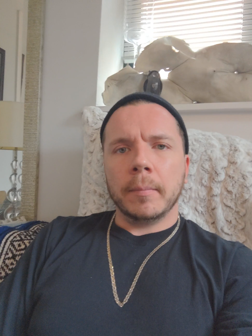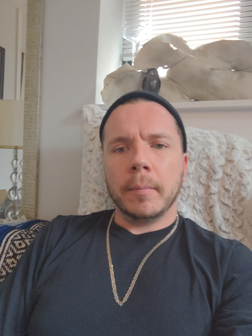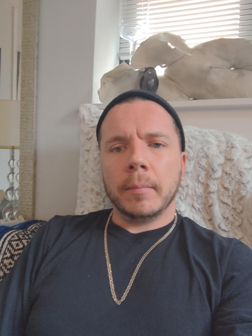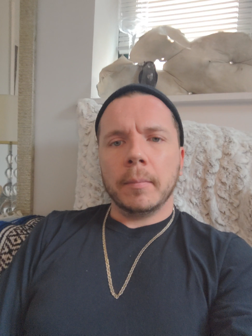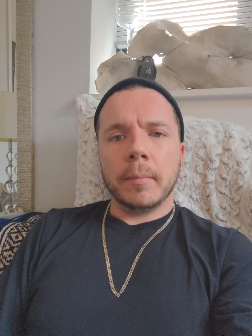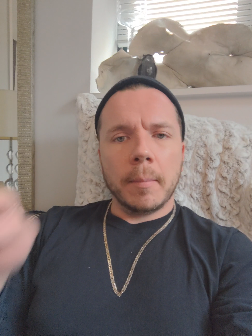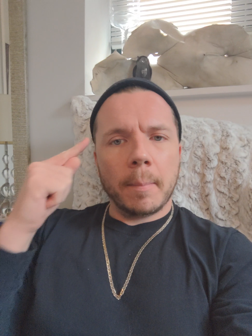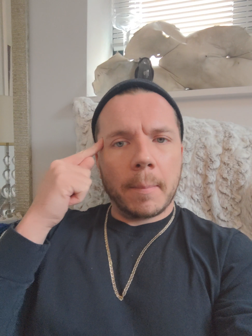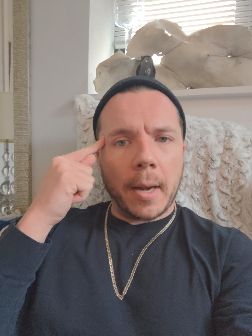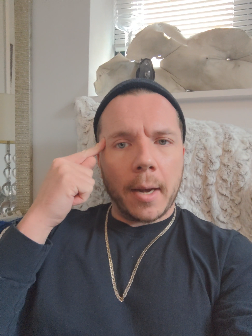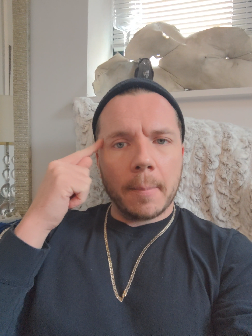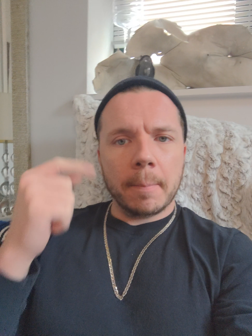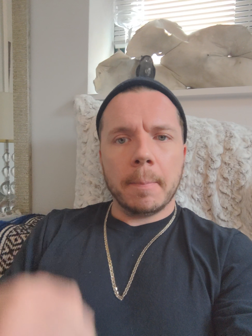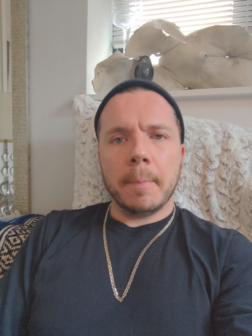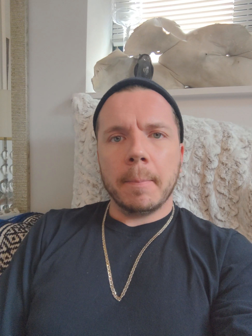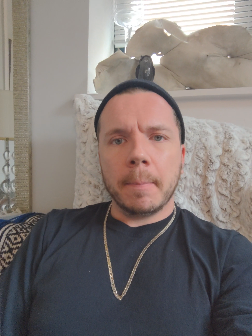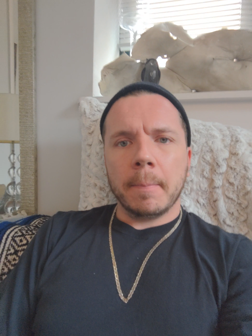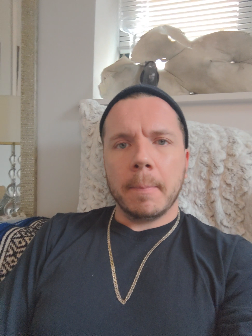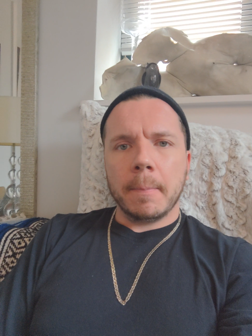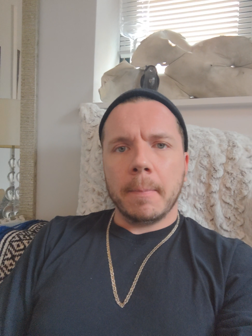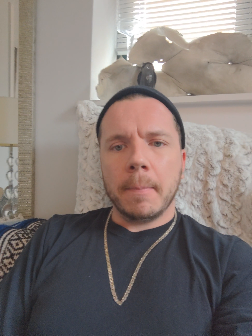penny